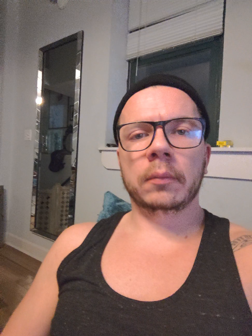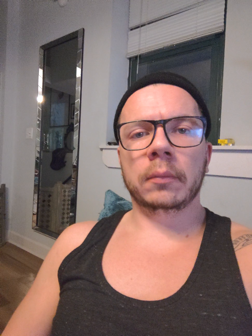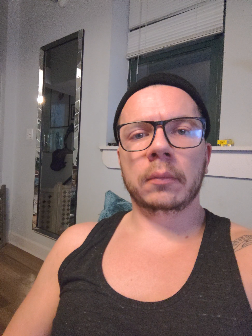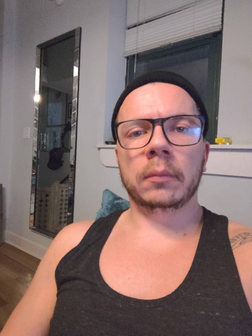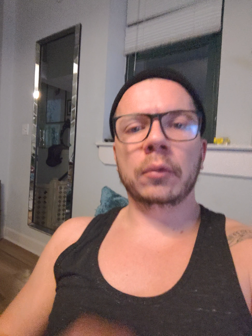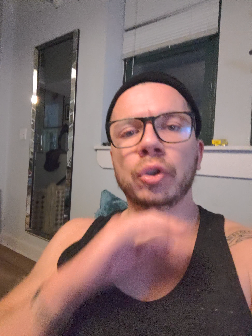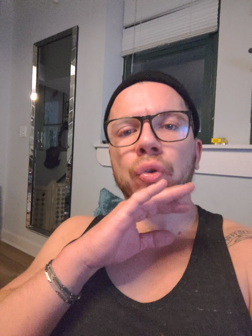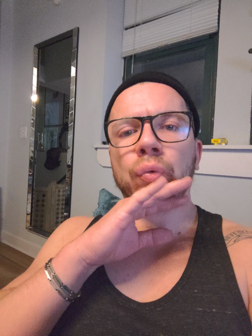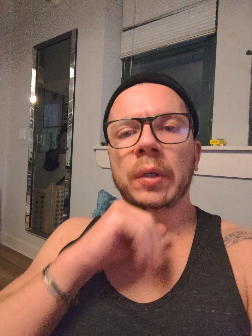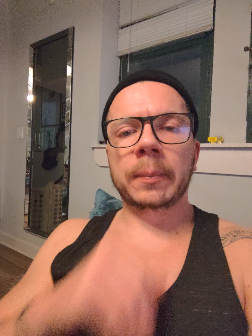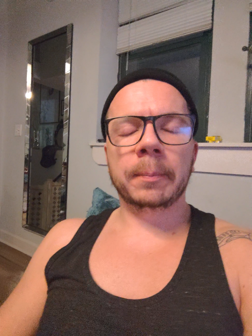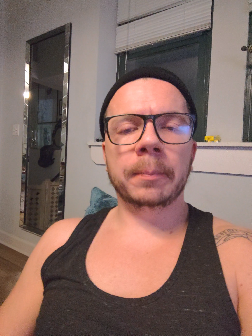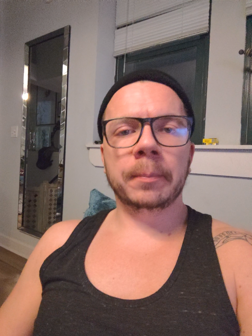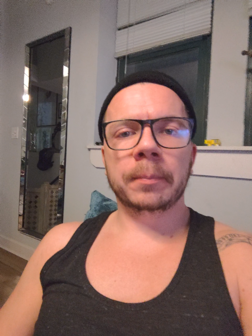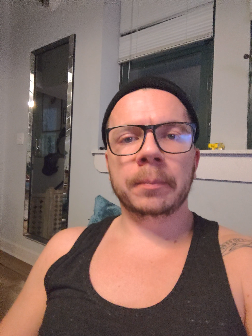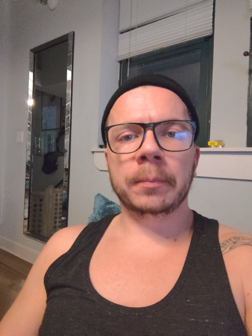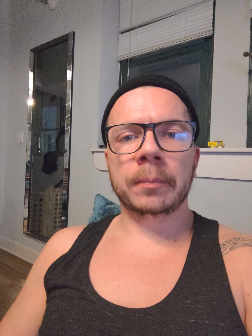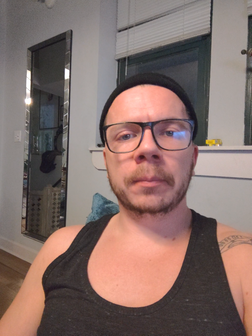dirty